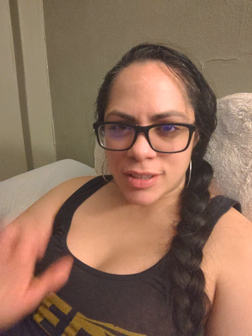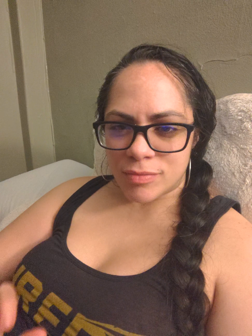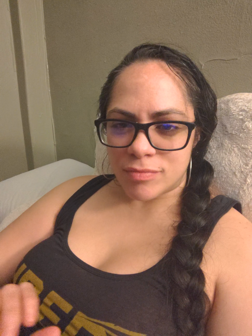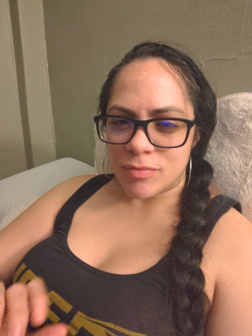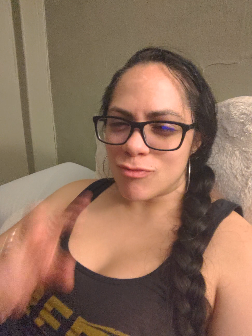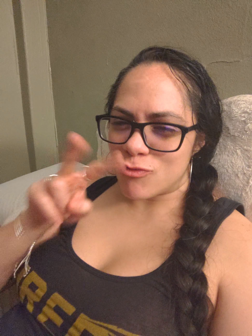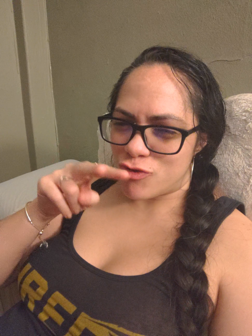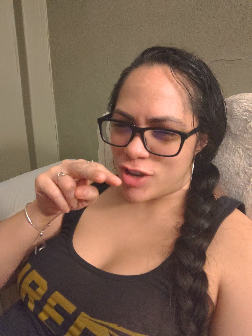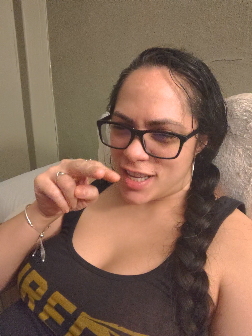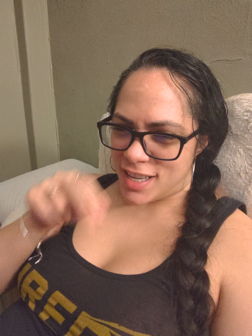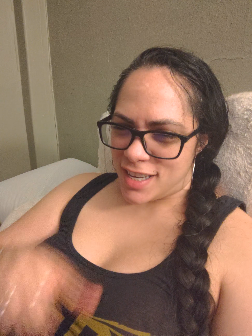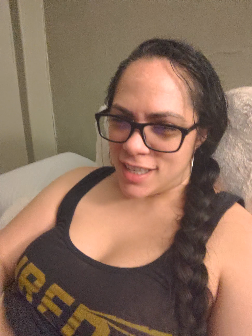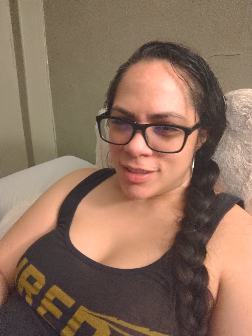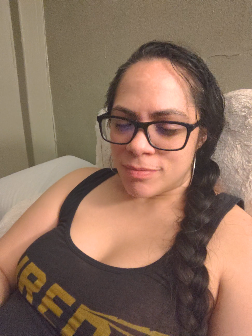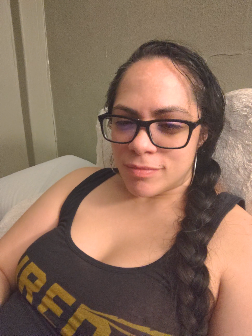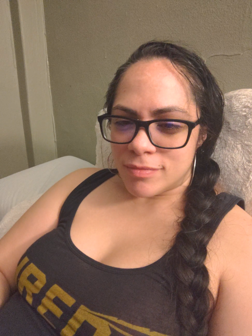read